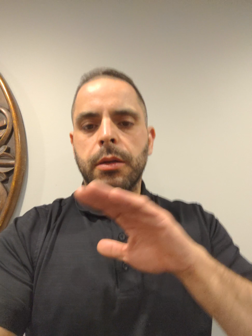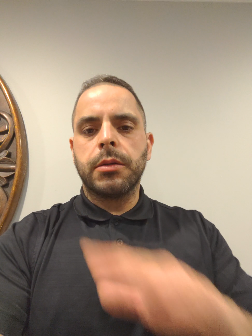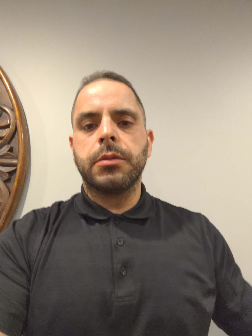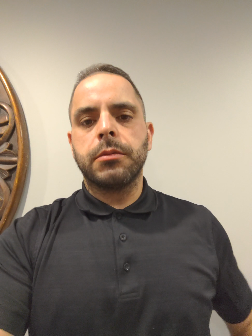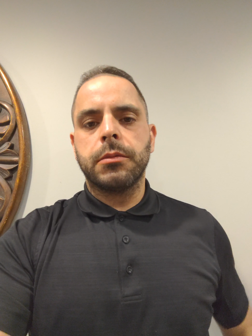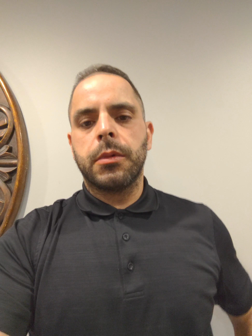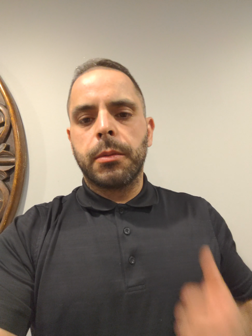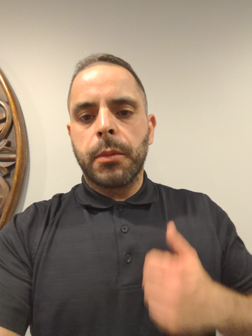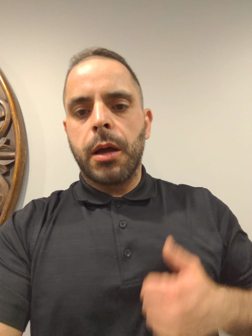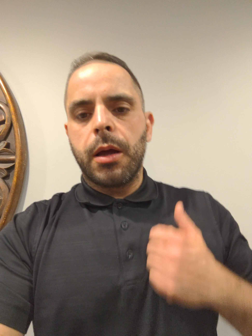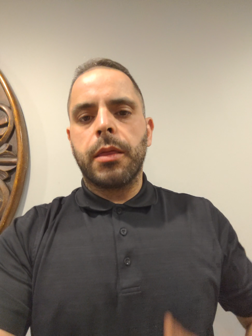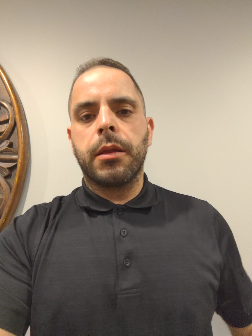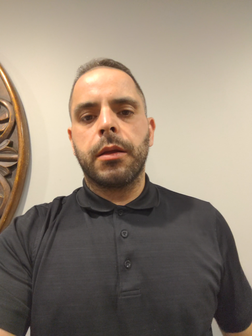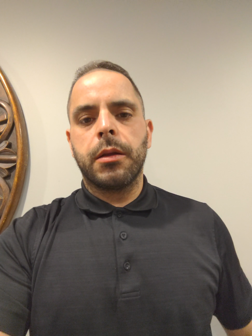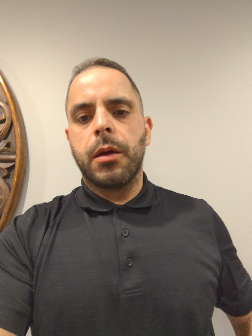bath